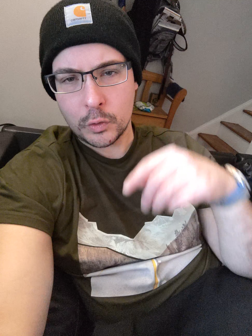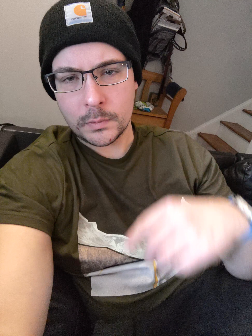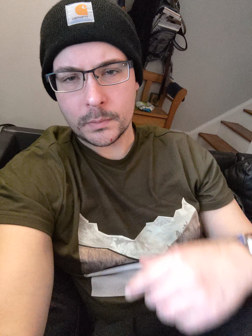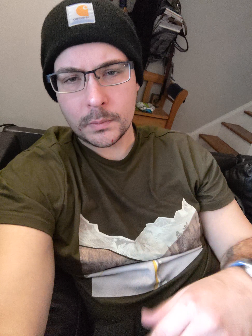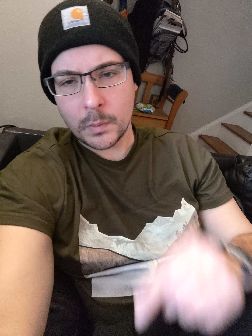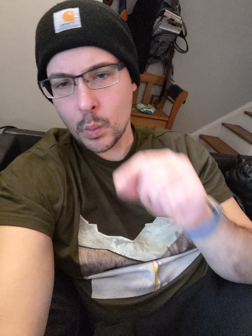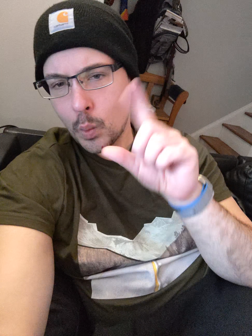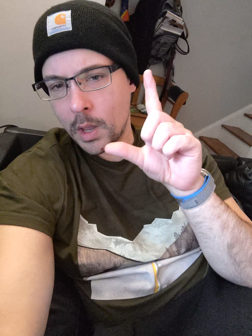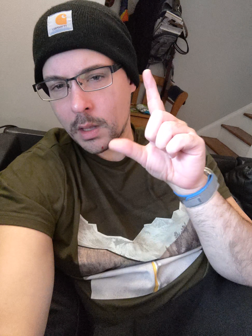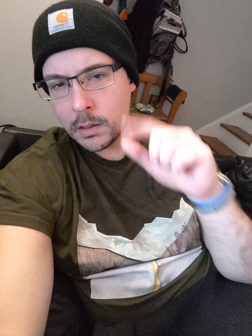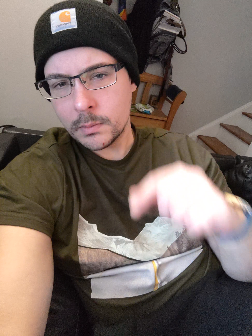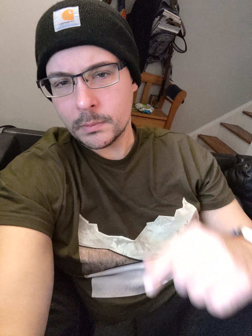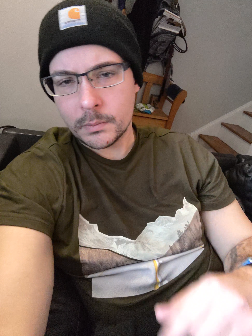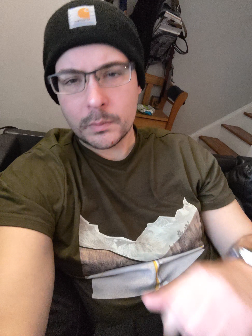wake